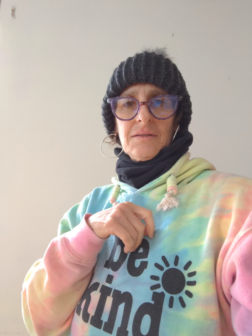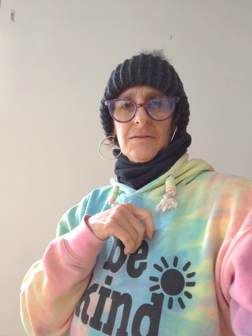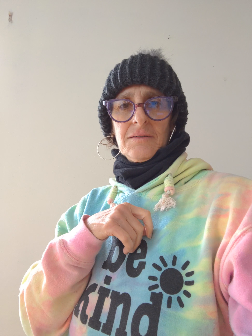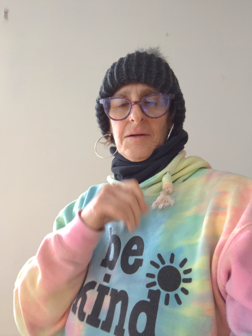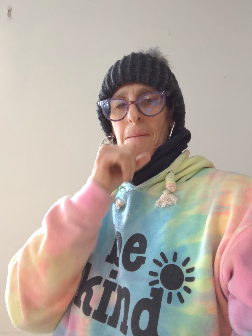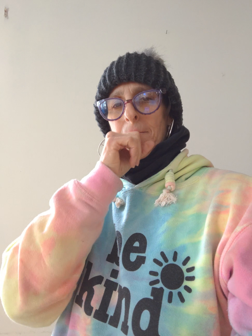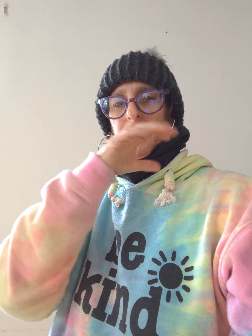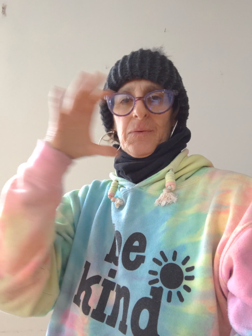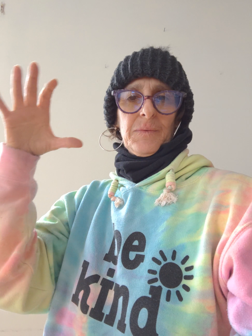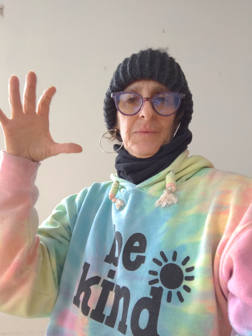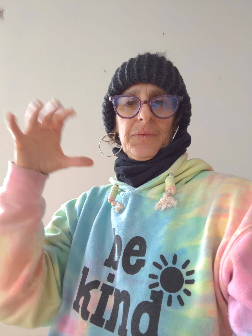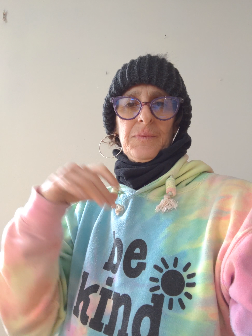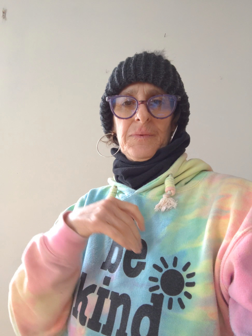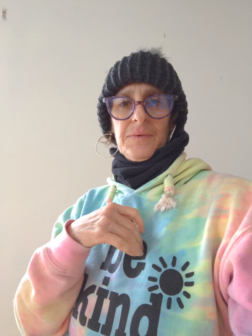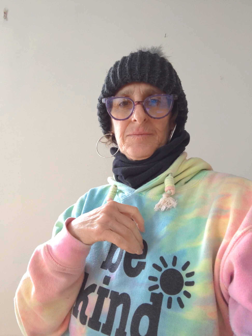balloon